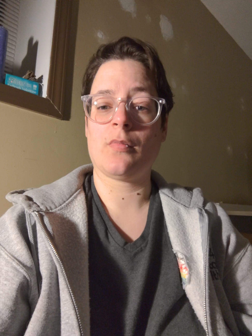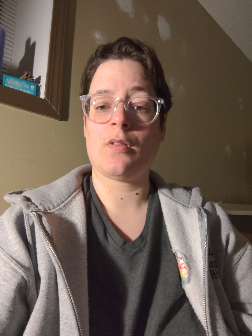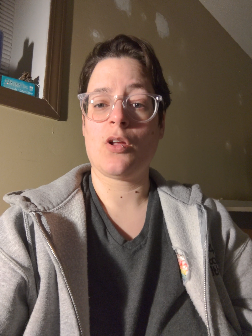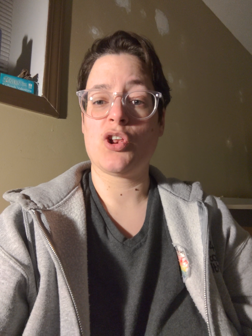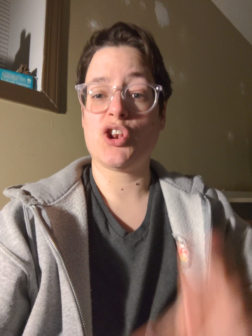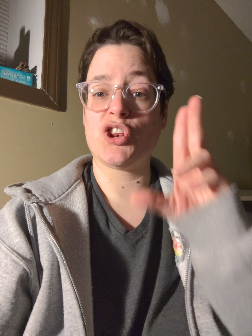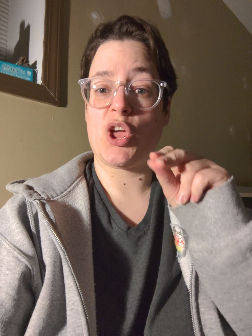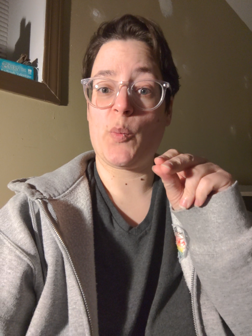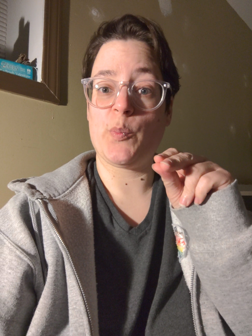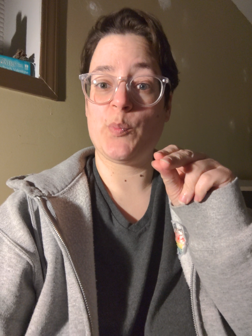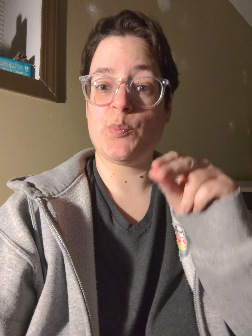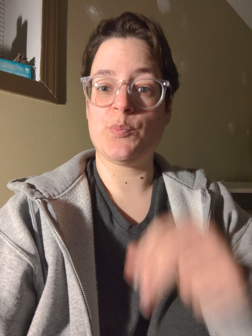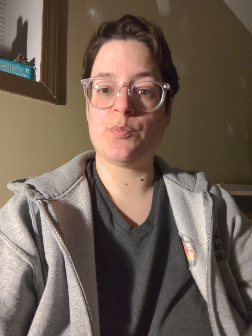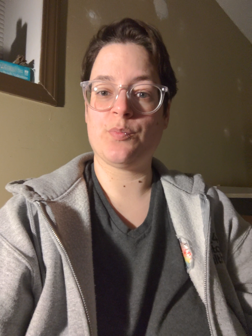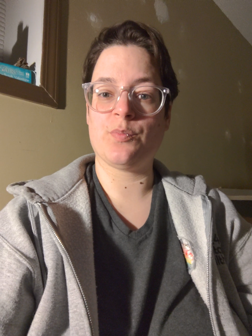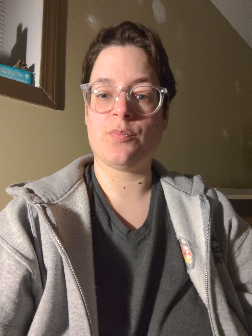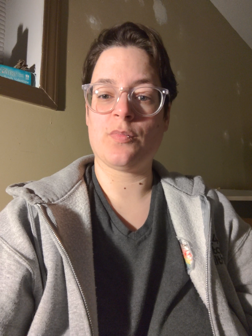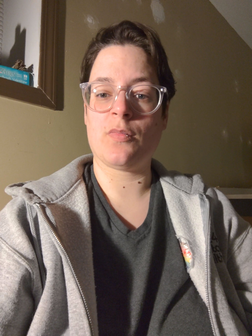no